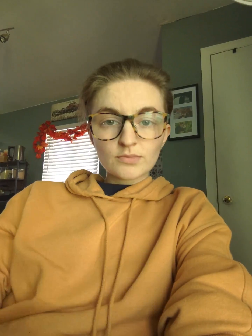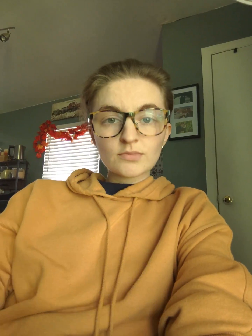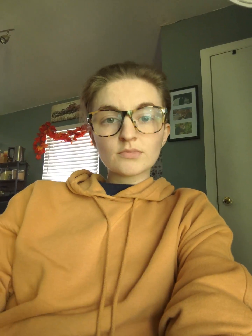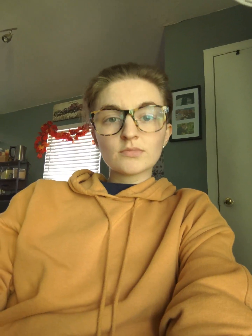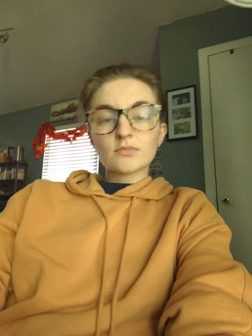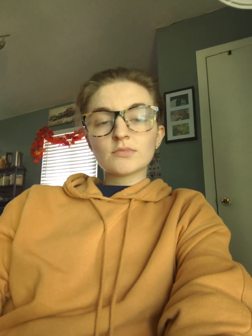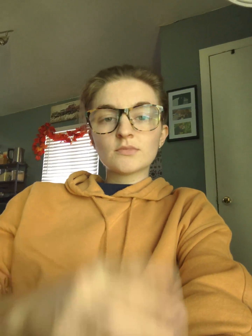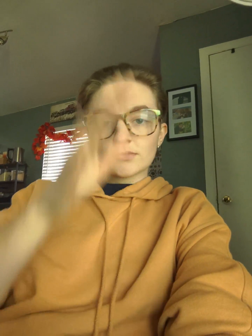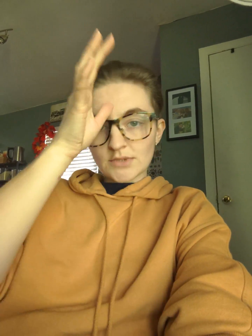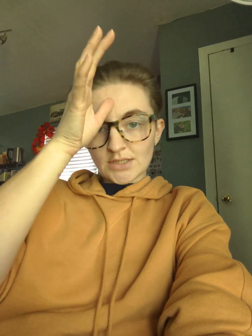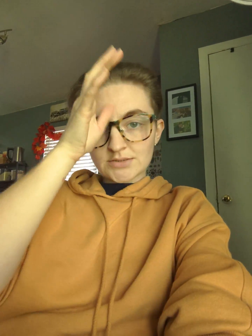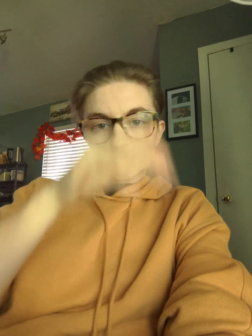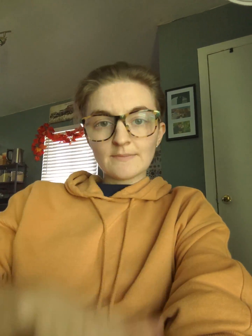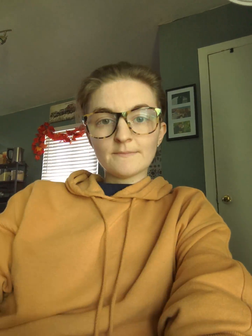daddy